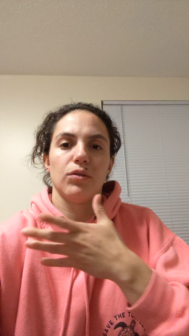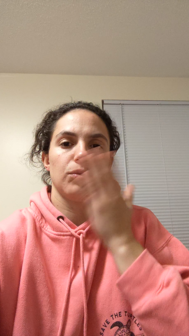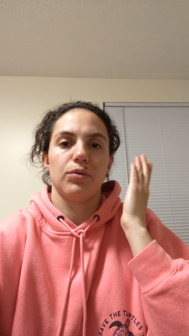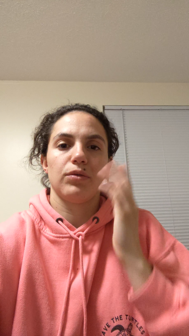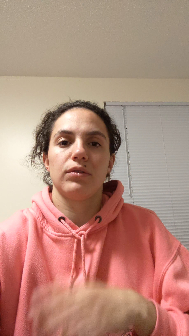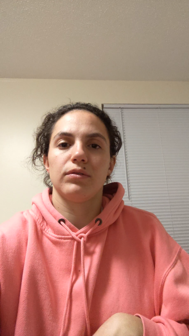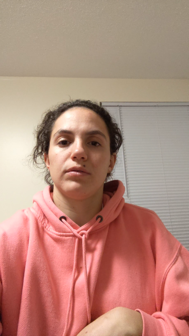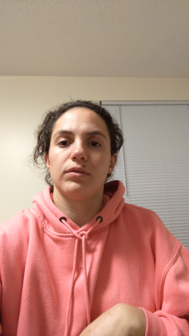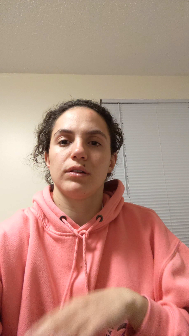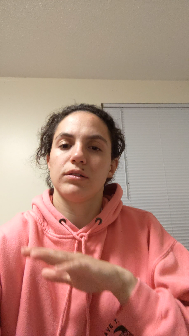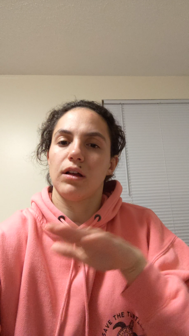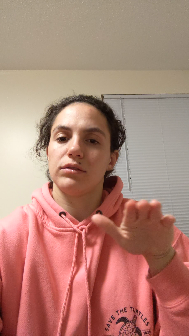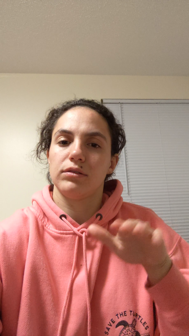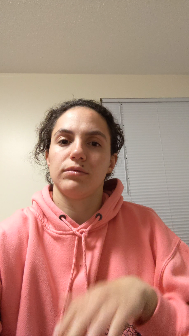nice